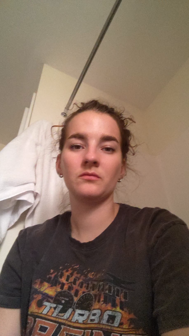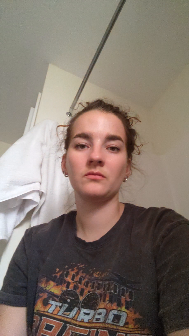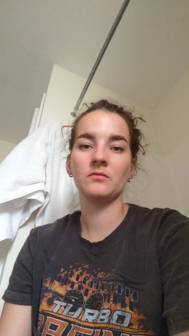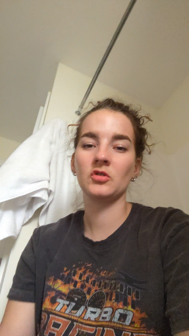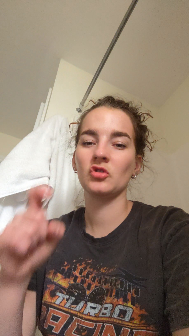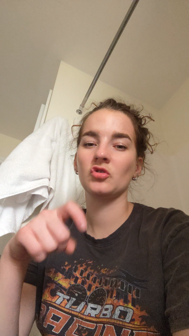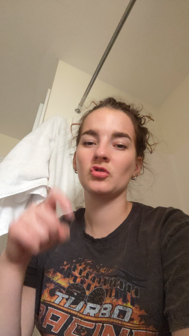should